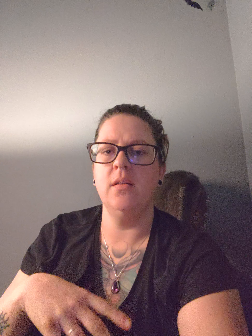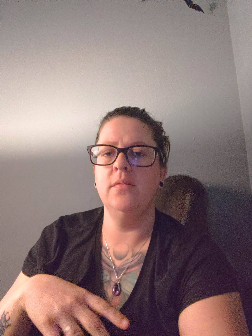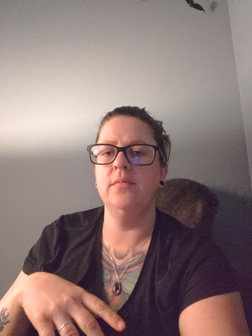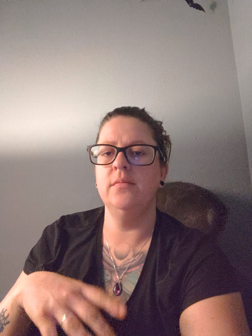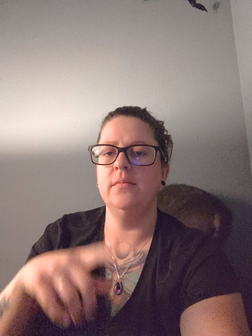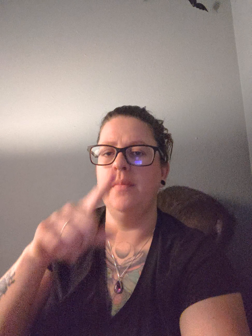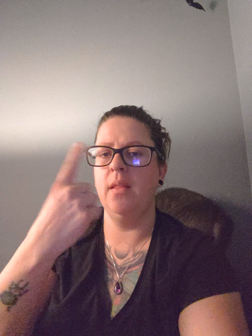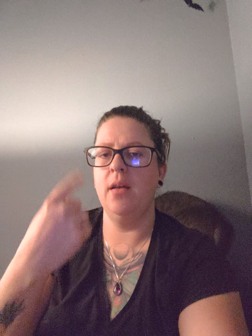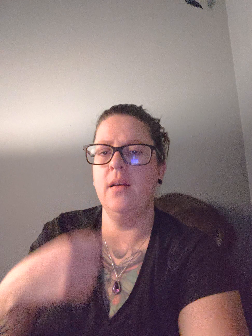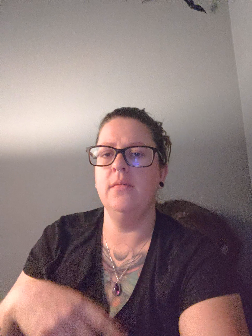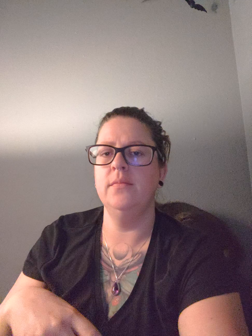black